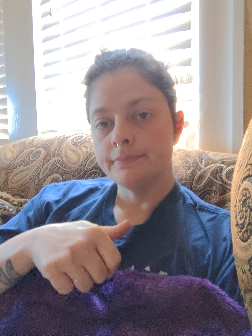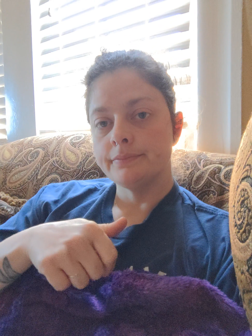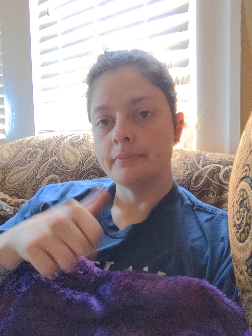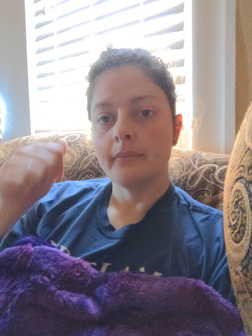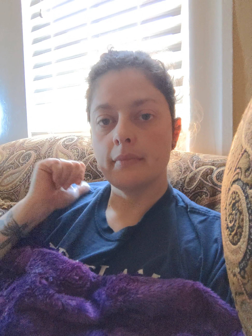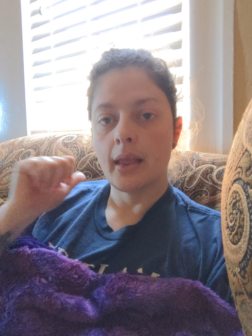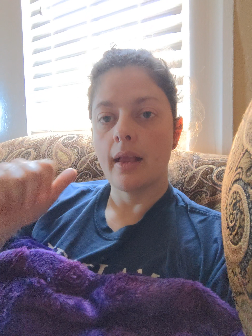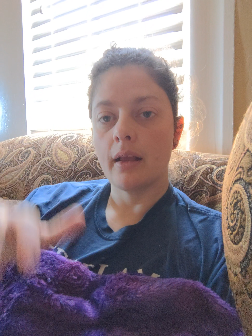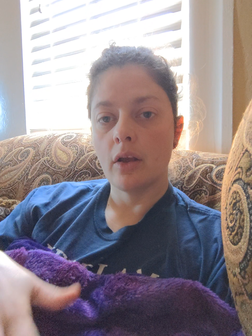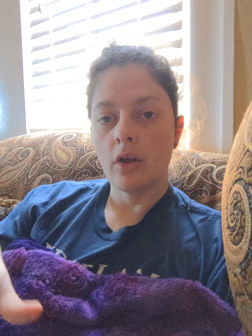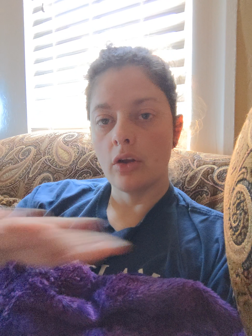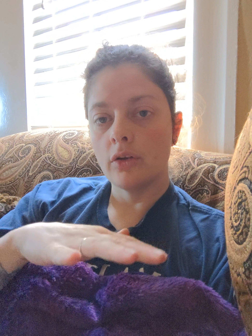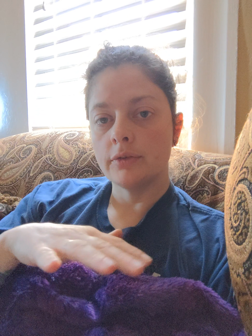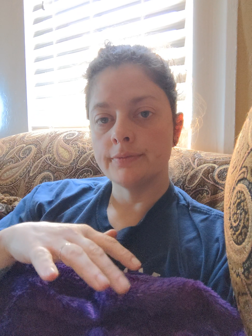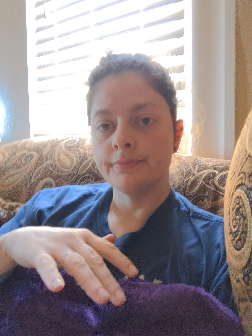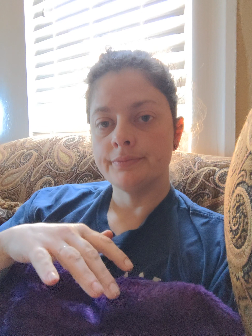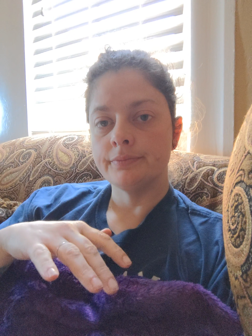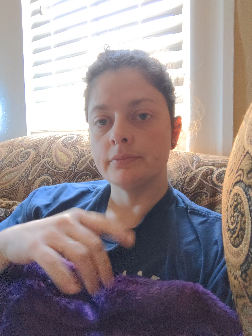backyard